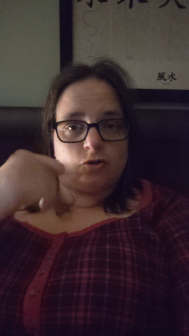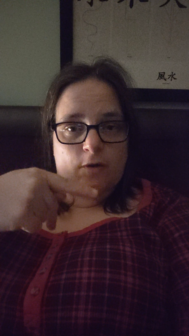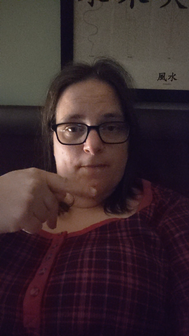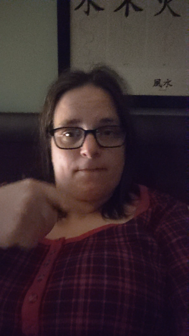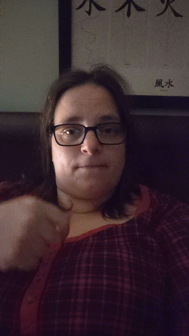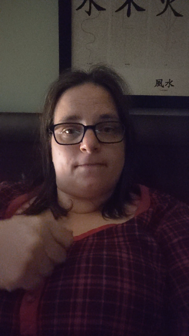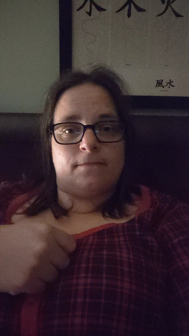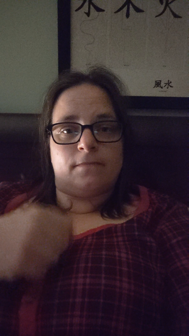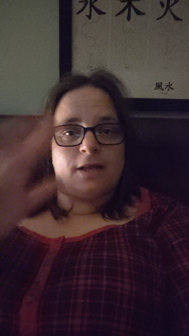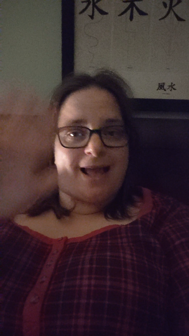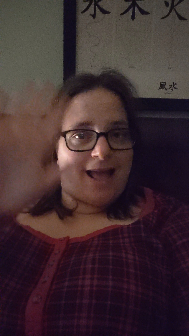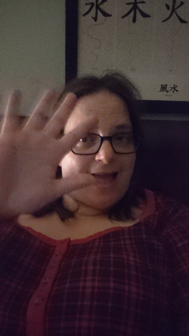hi